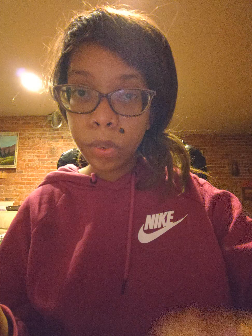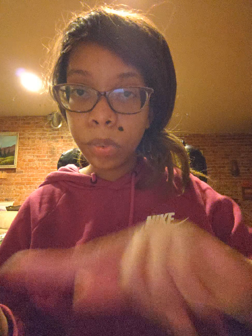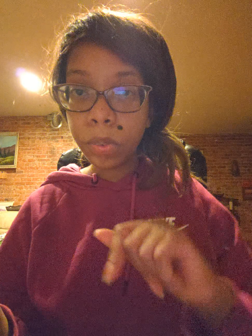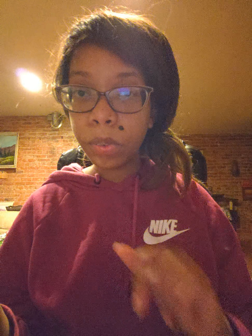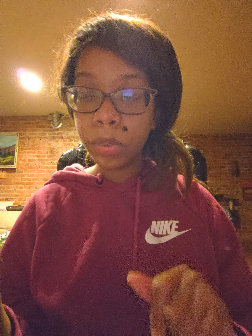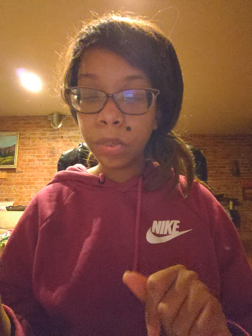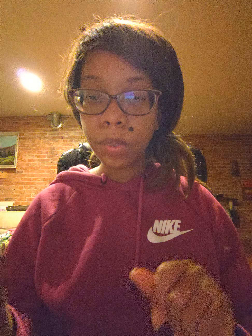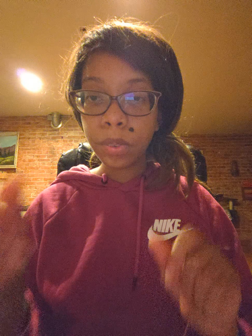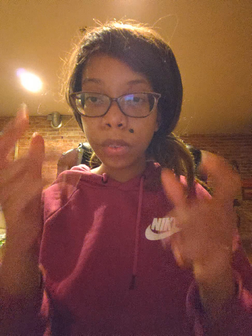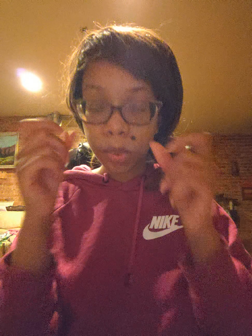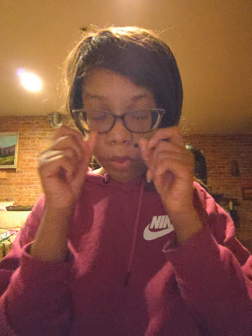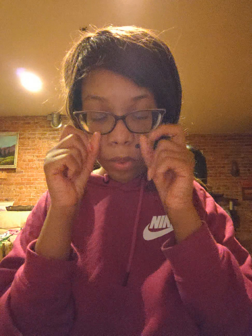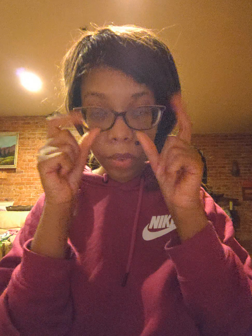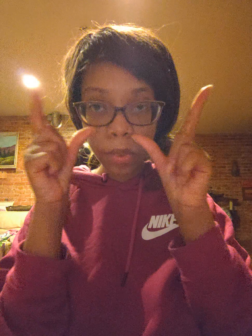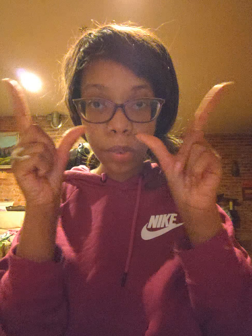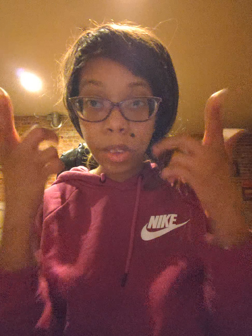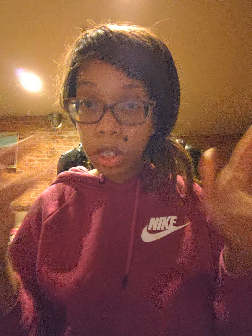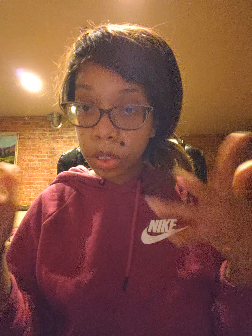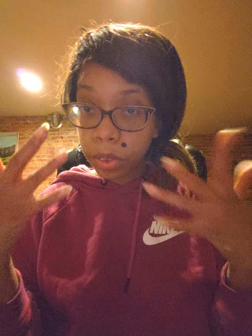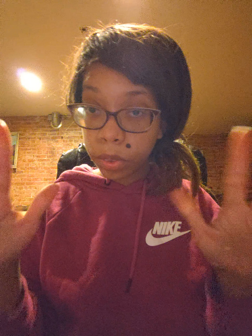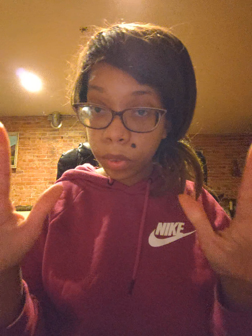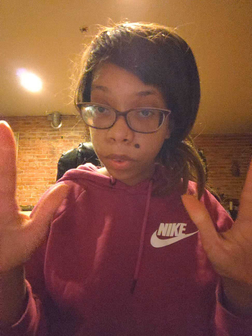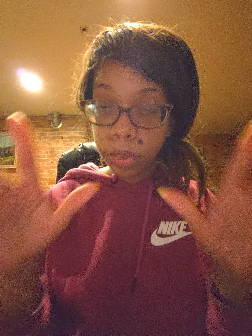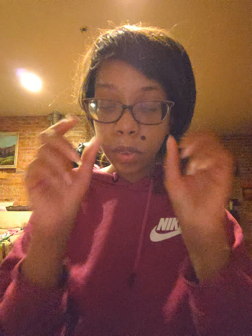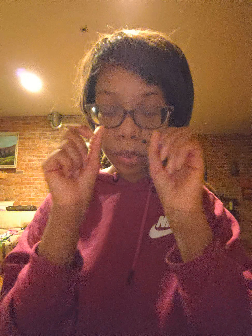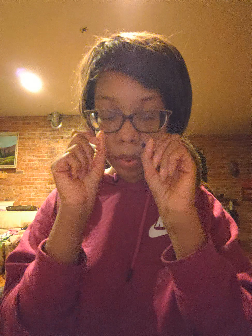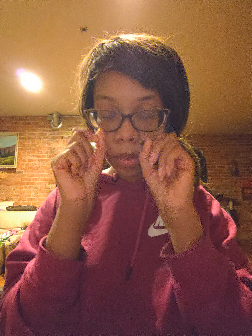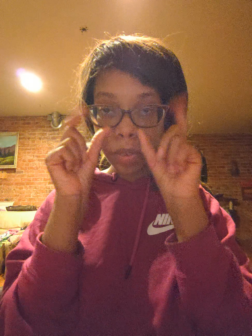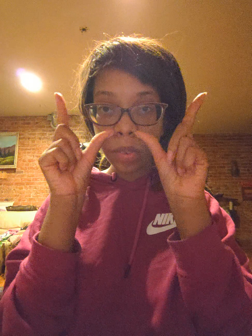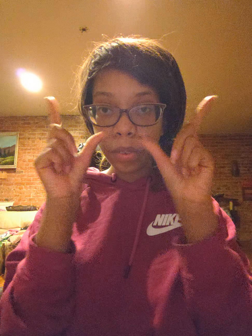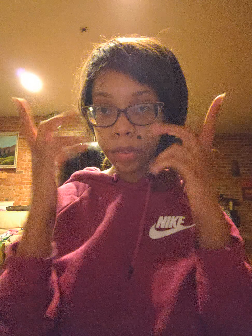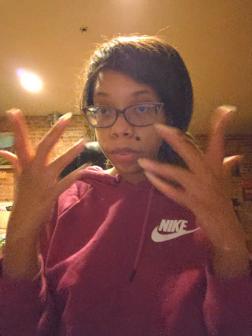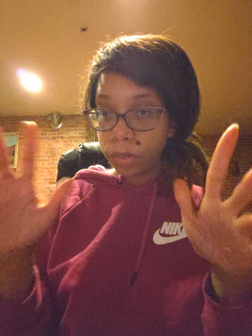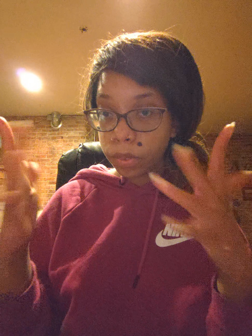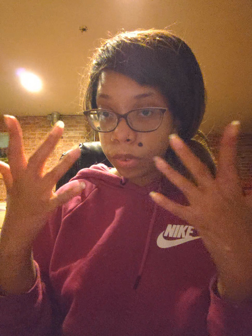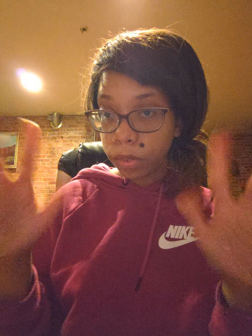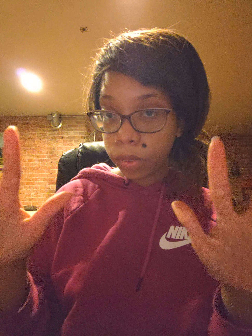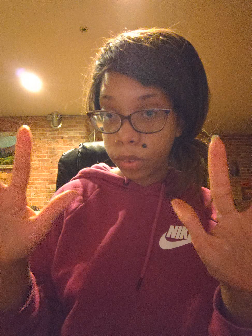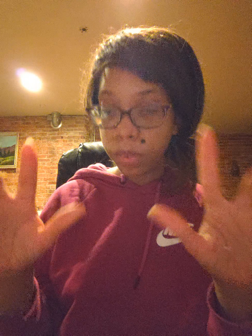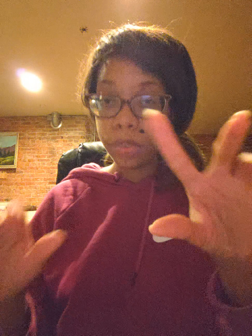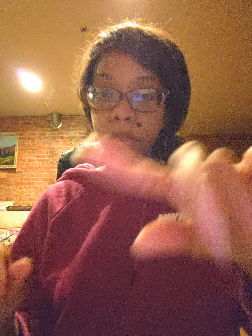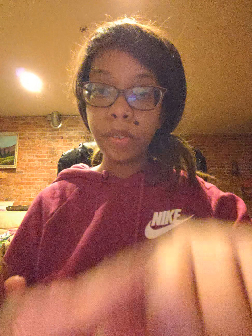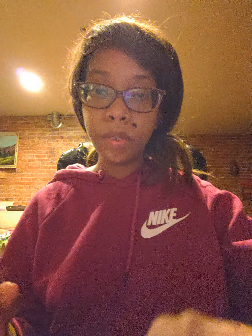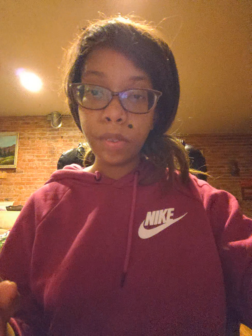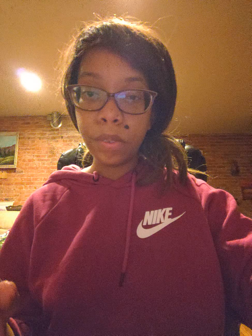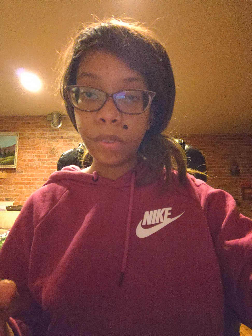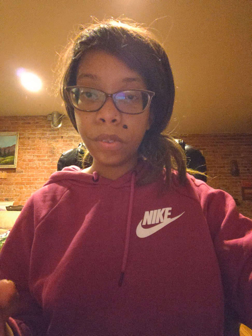awake